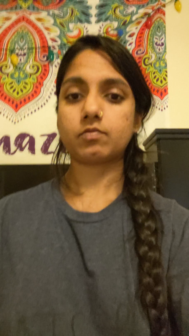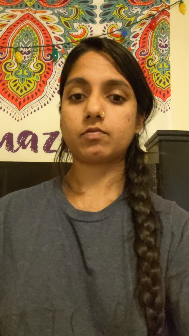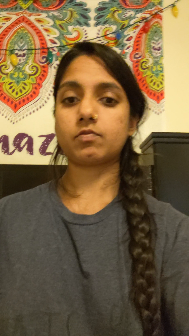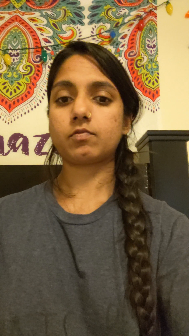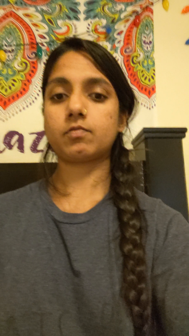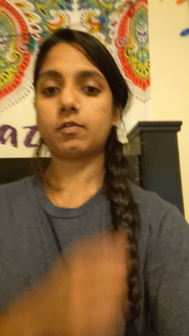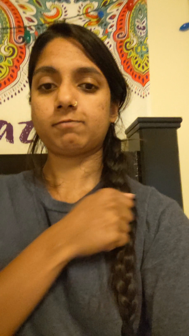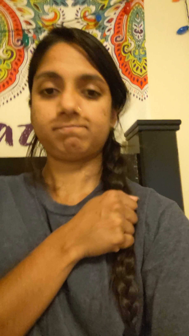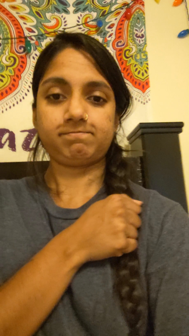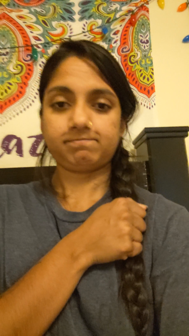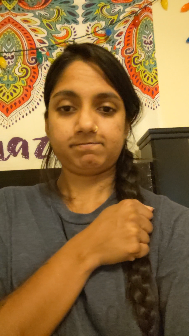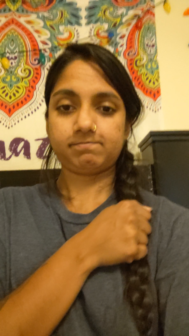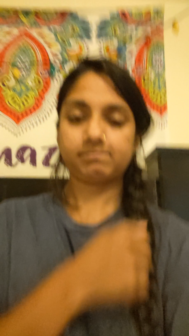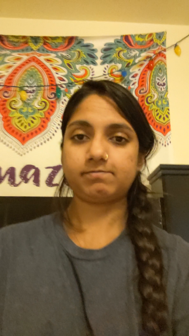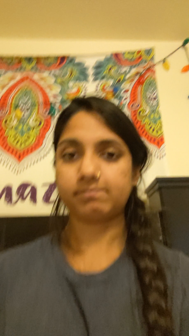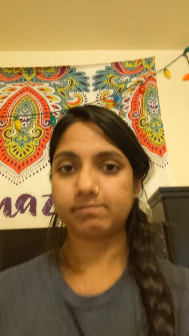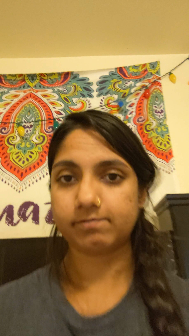hug